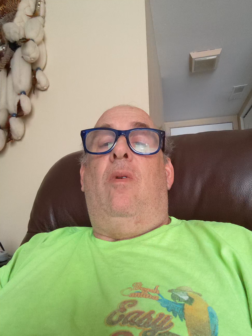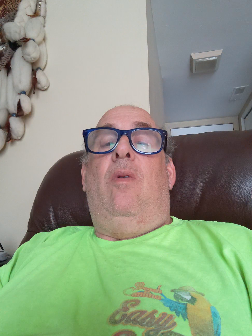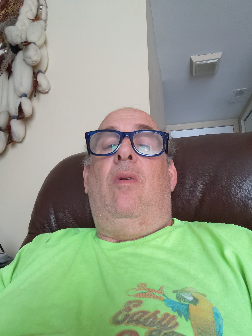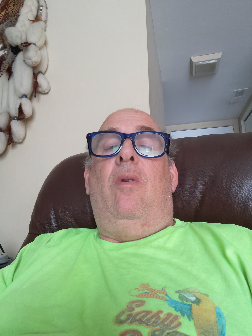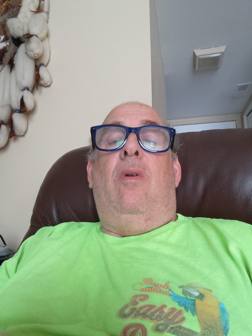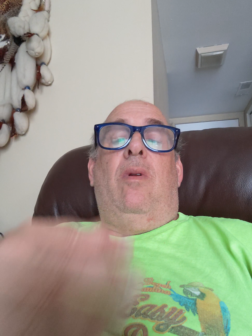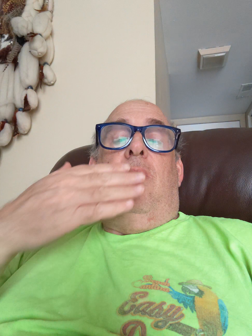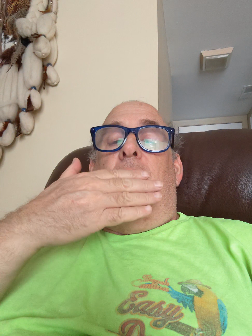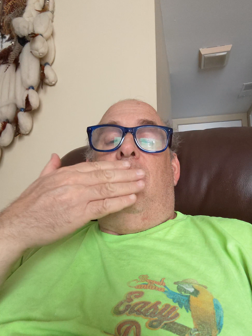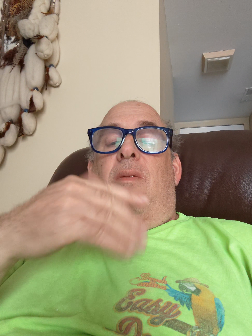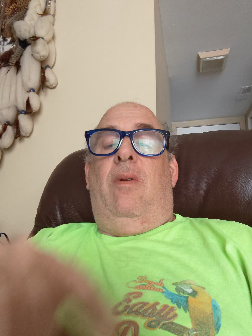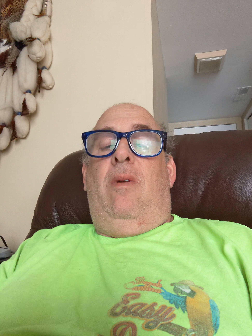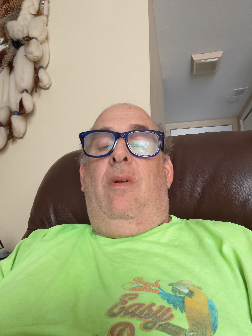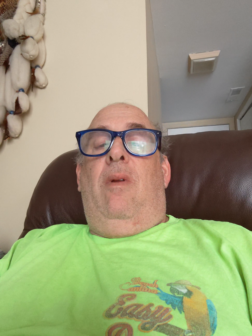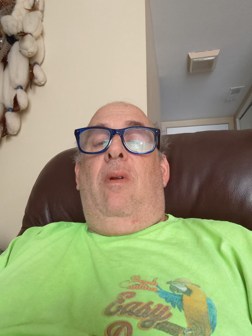napkin